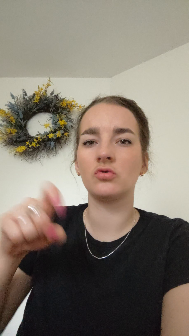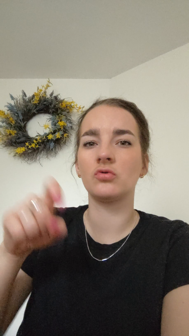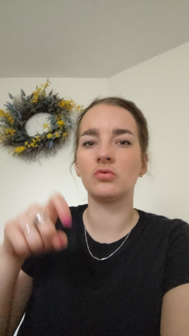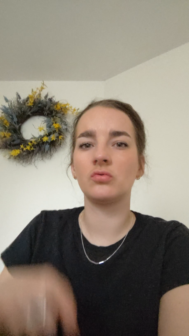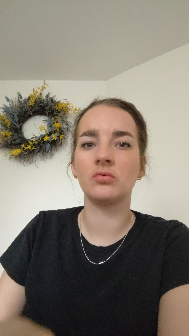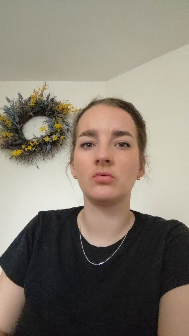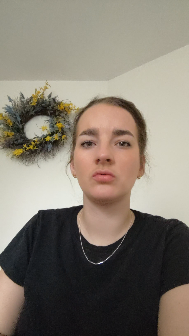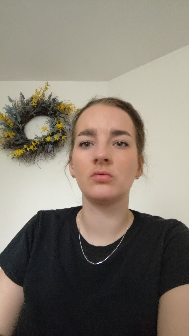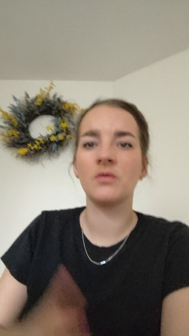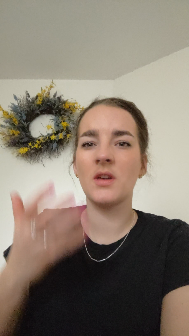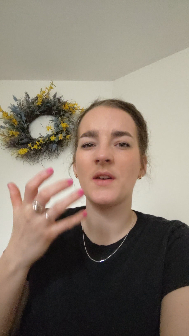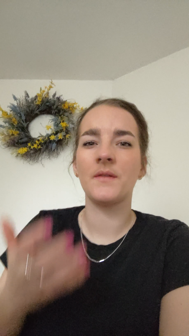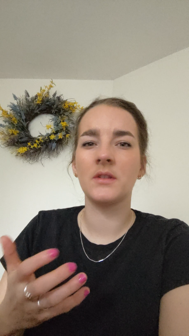heavy